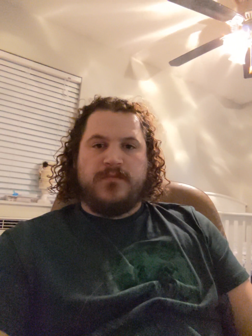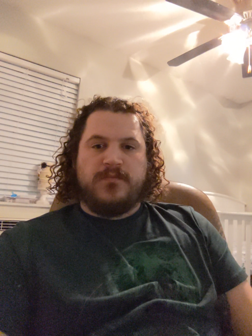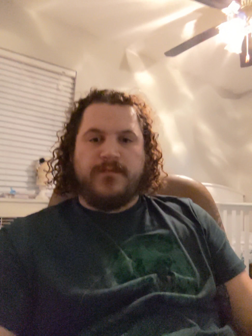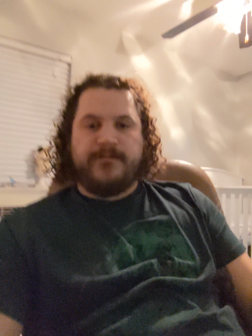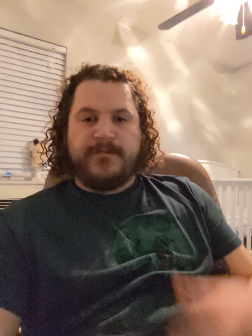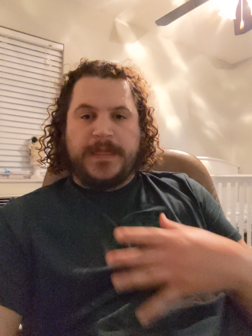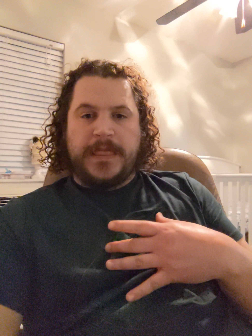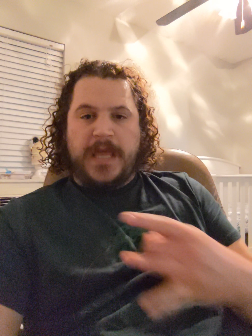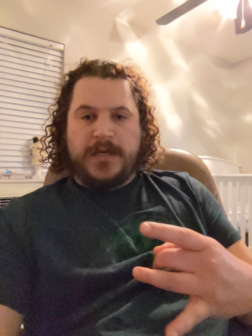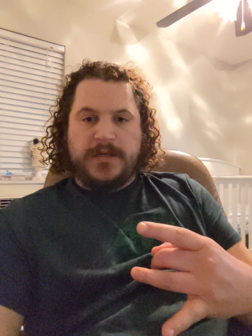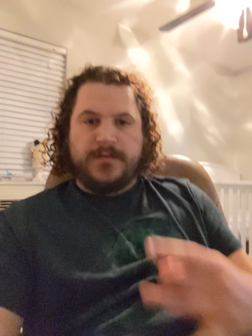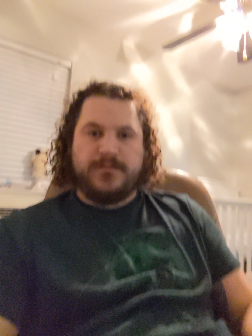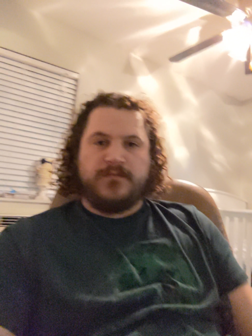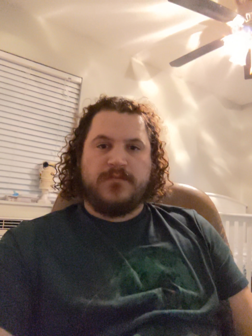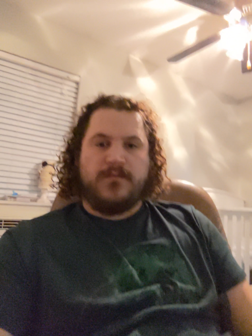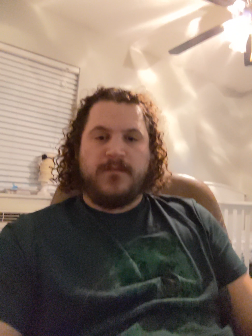like